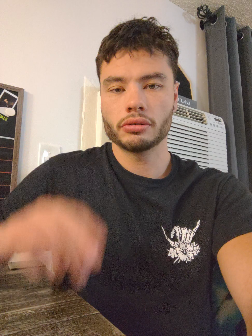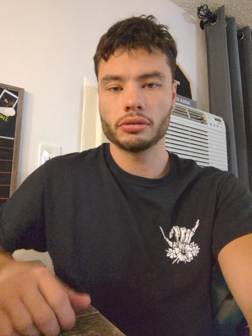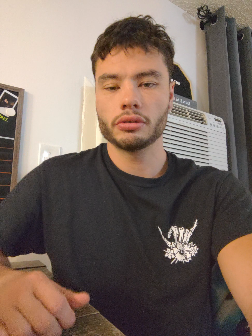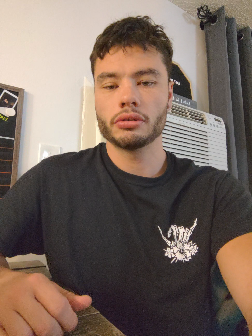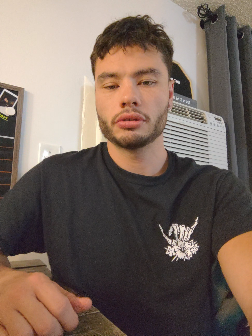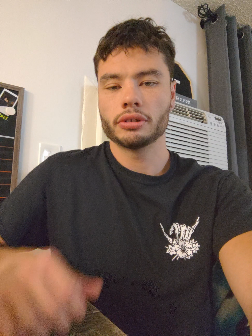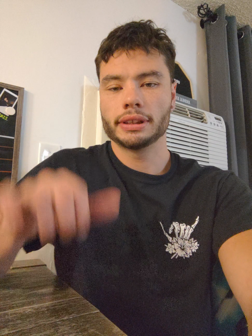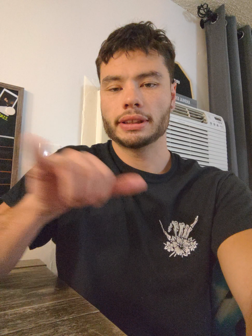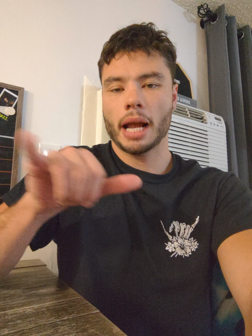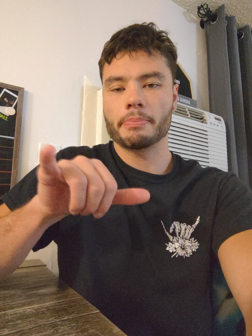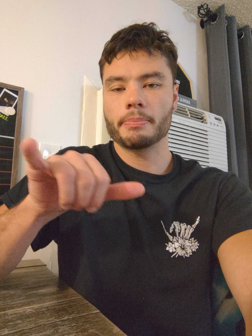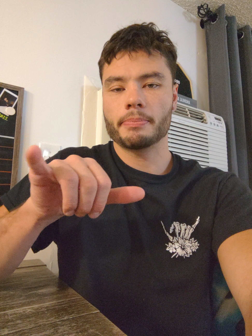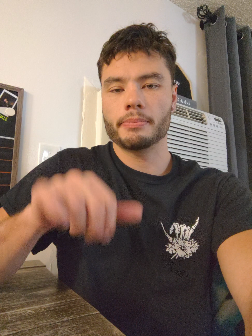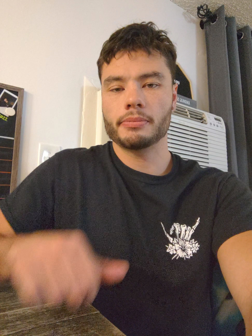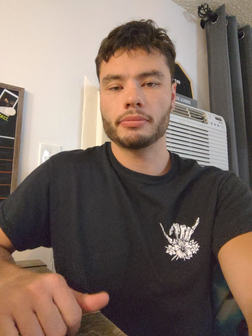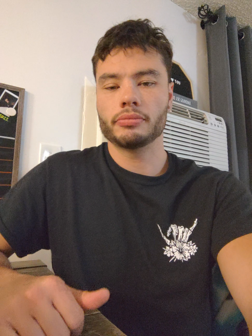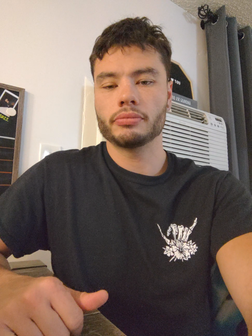same